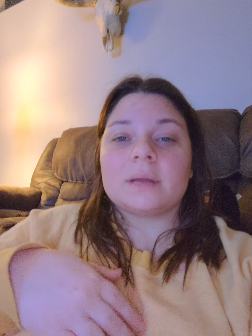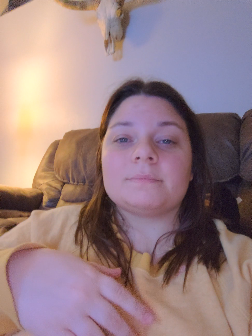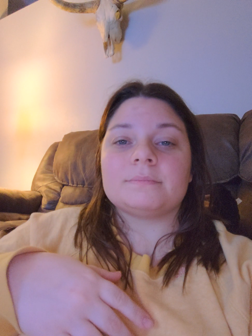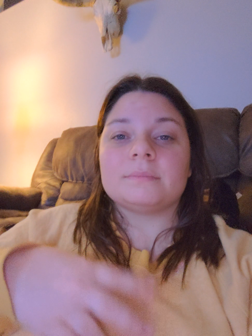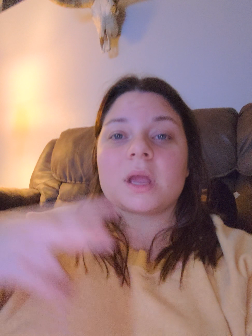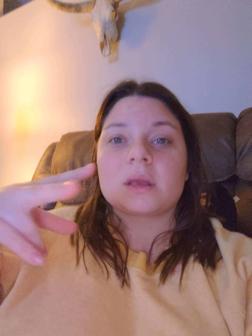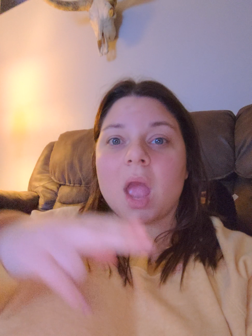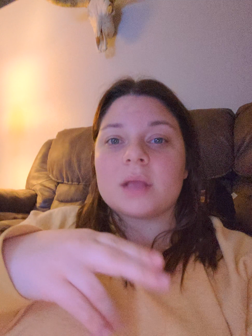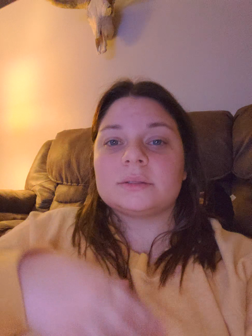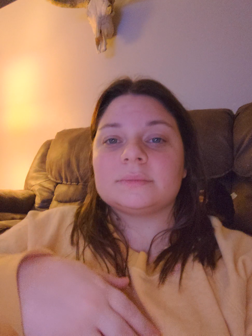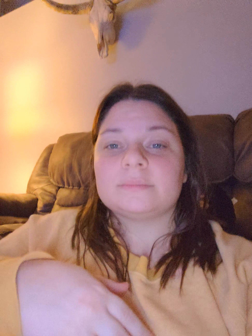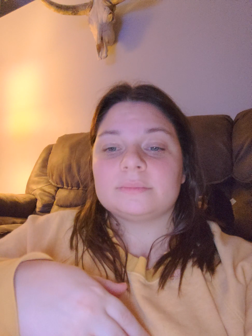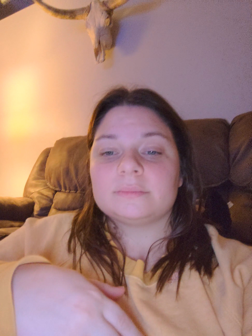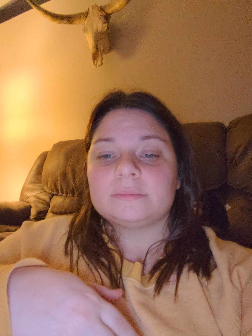cut